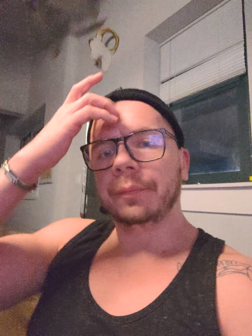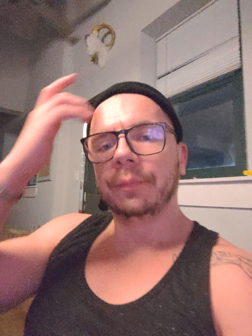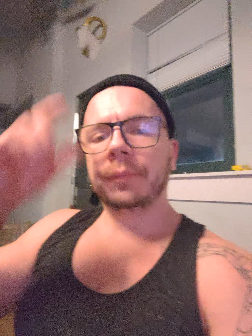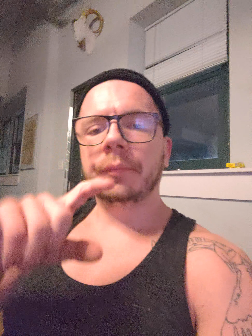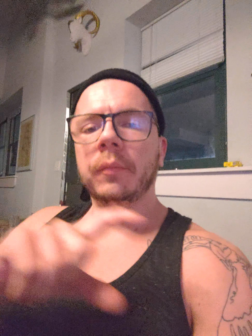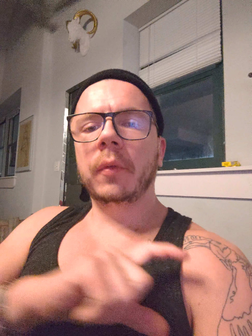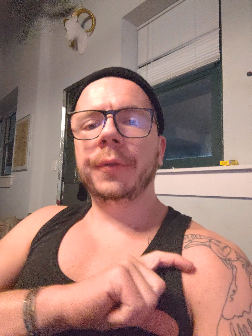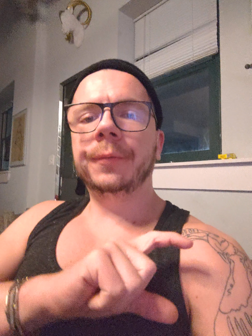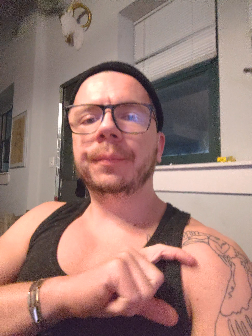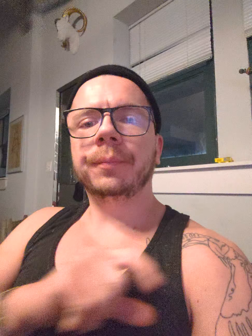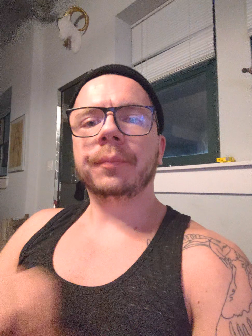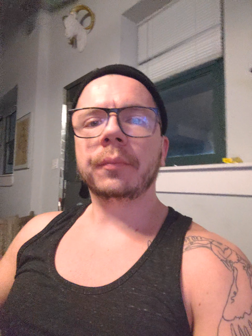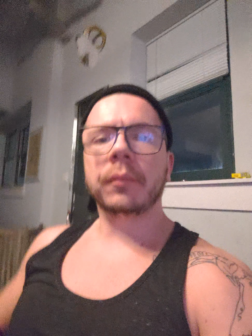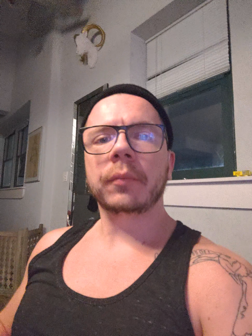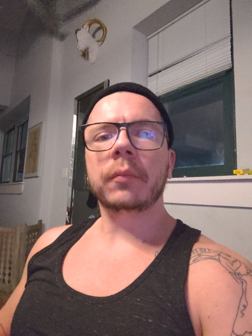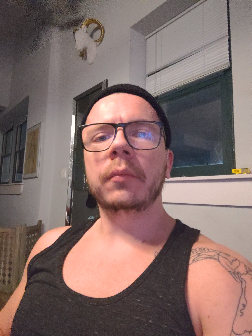police